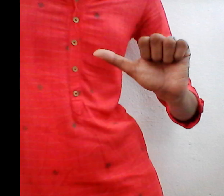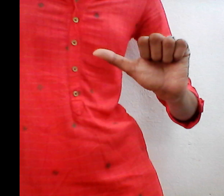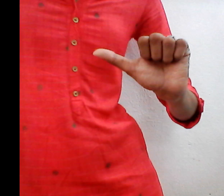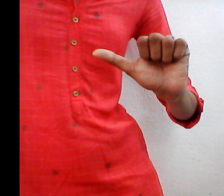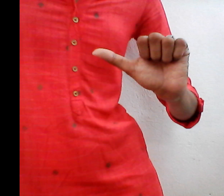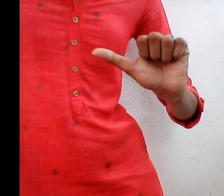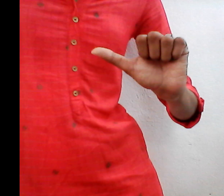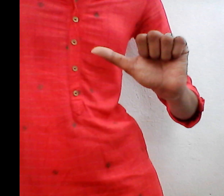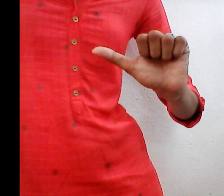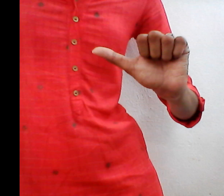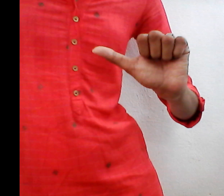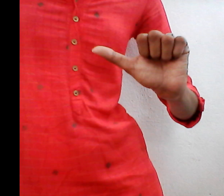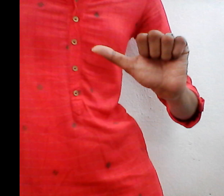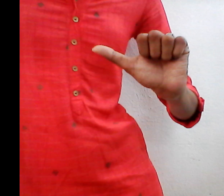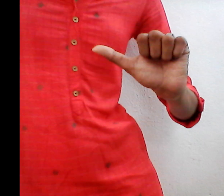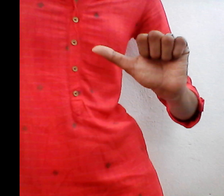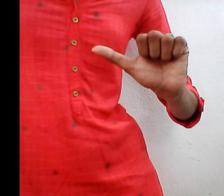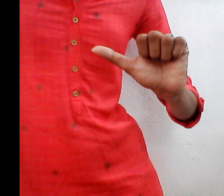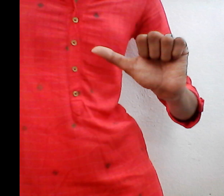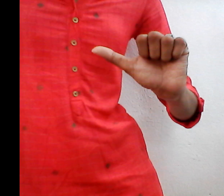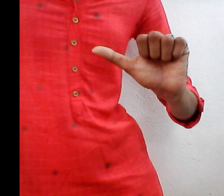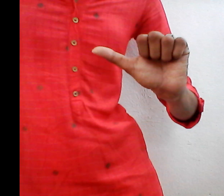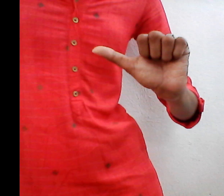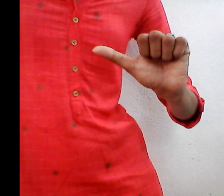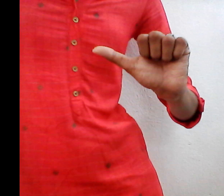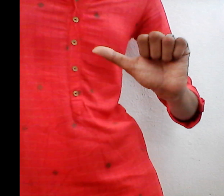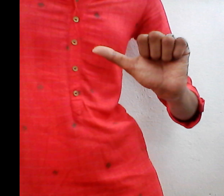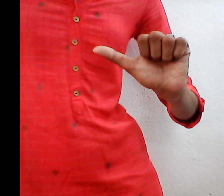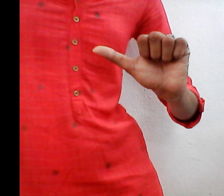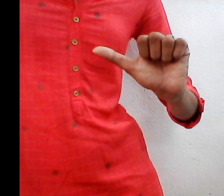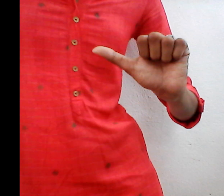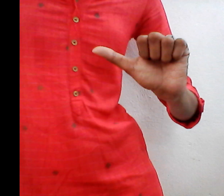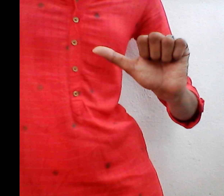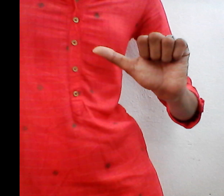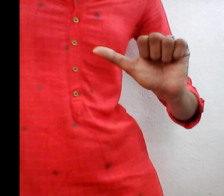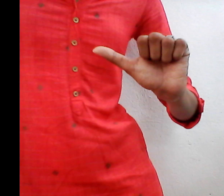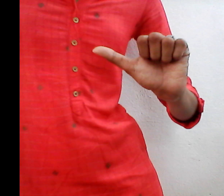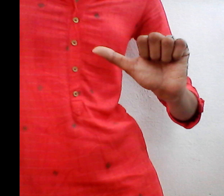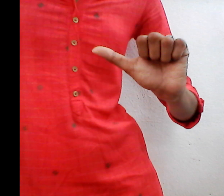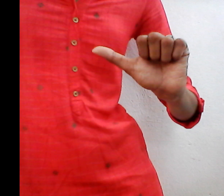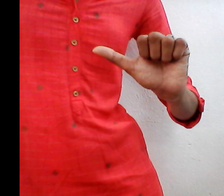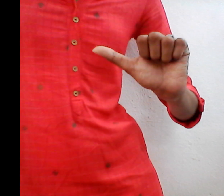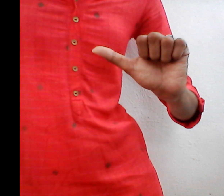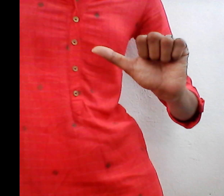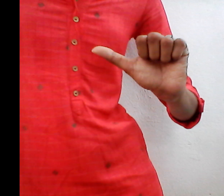എ